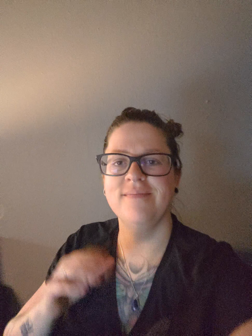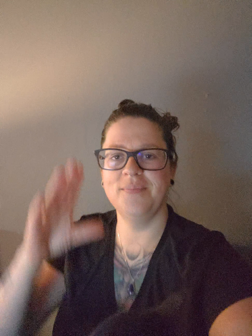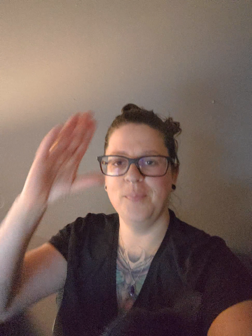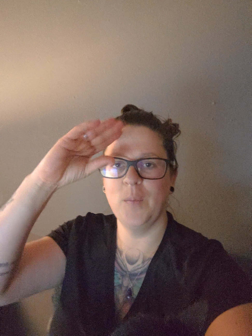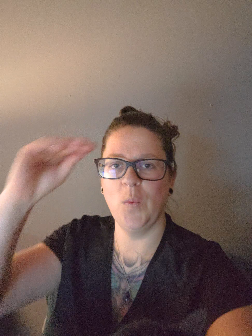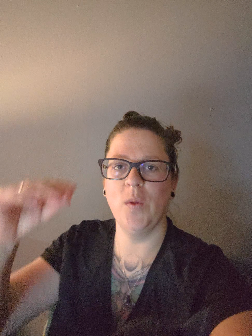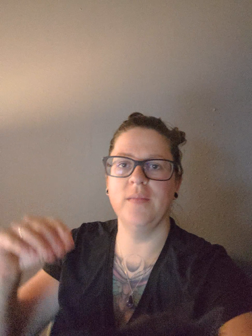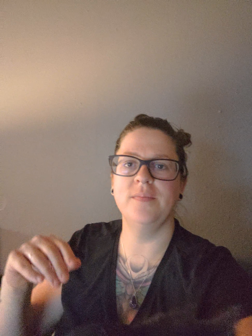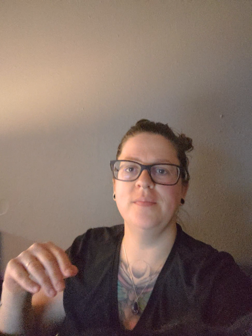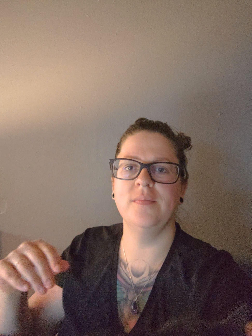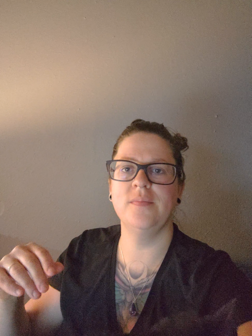boy